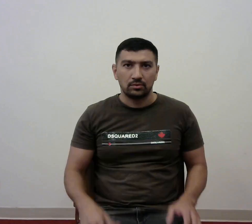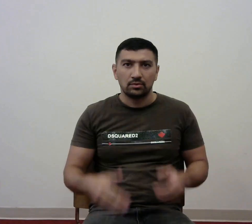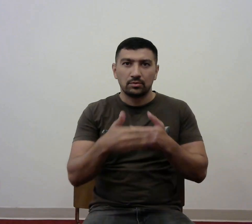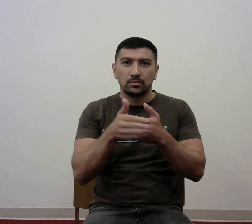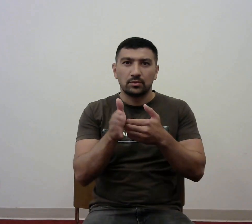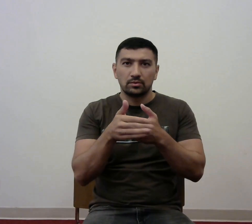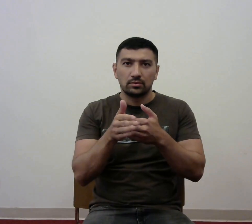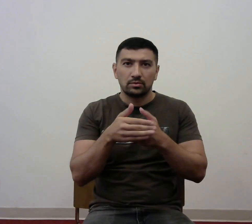qapı